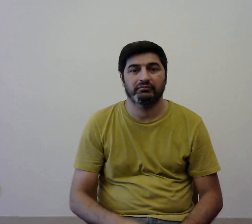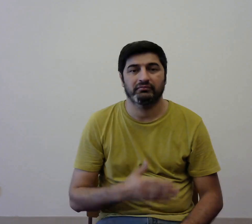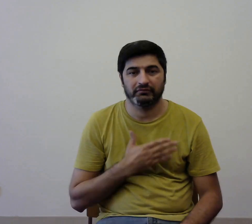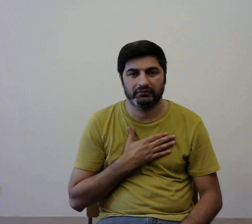mən